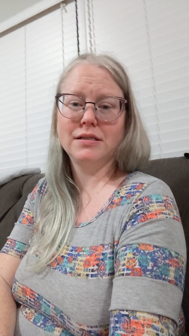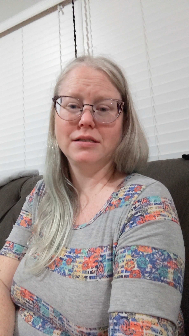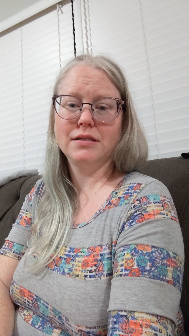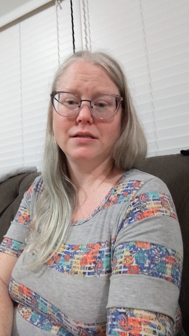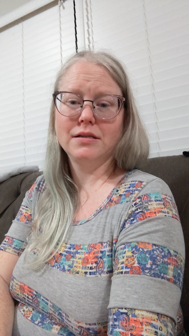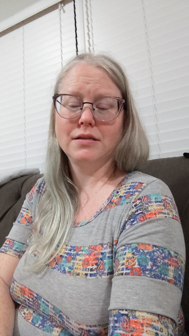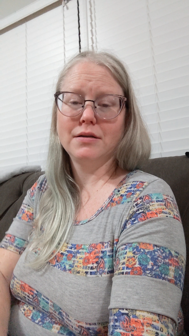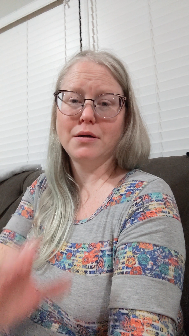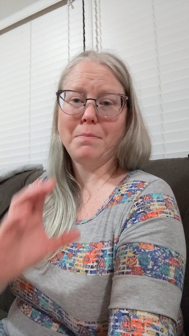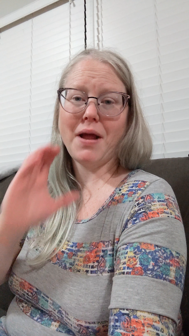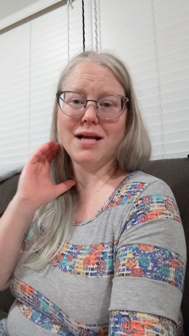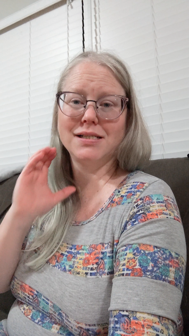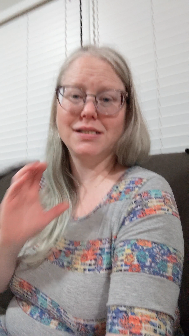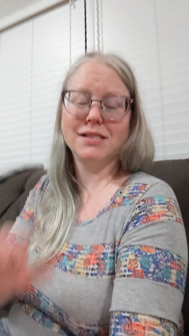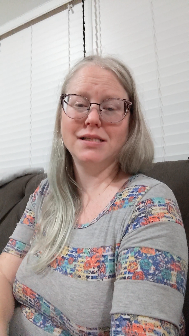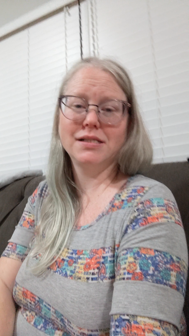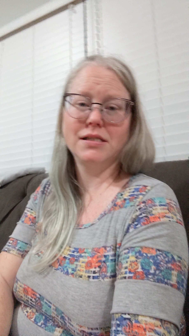bus